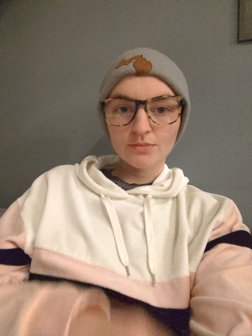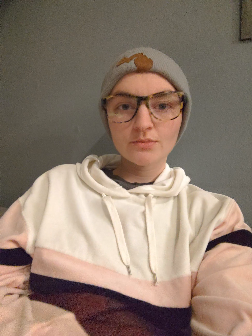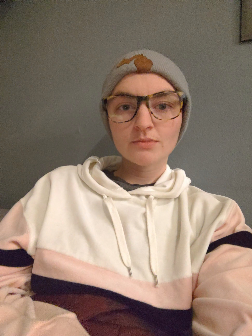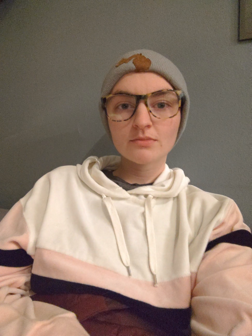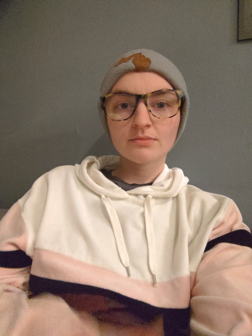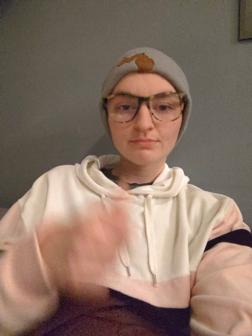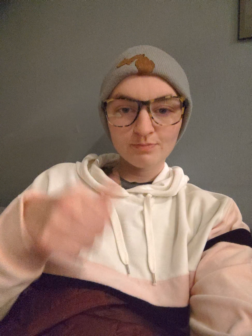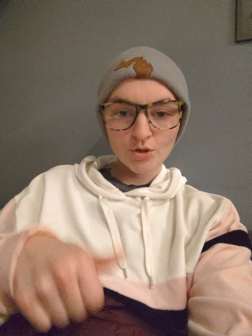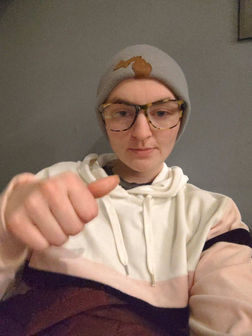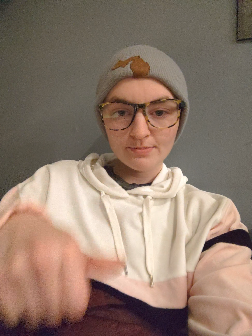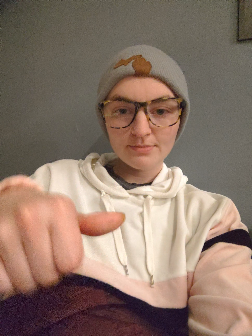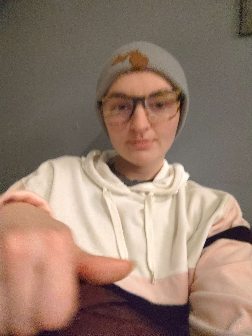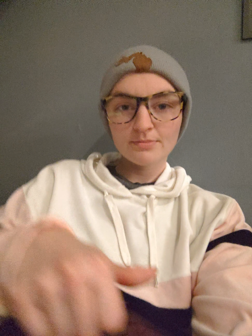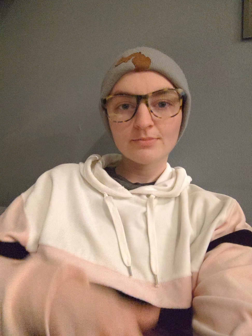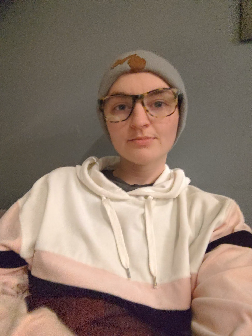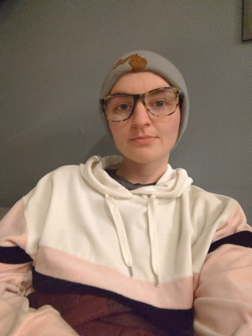puzzle